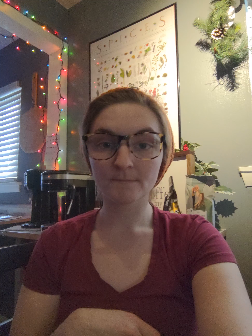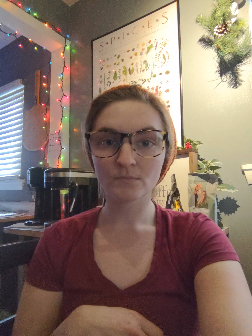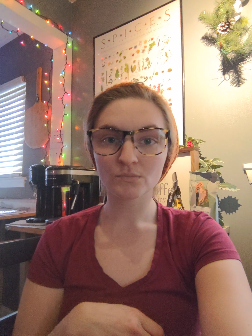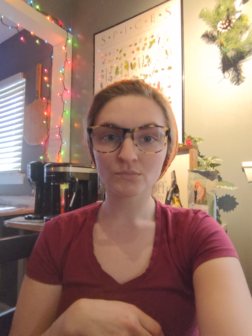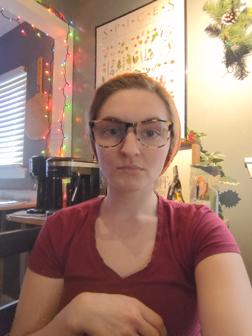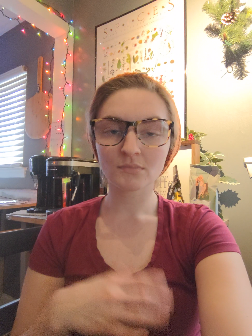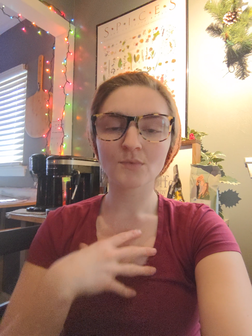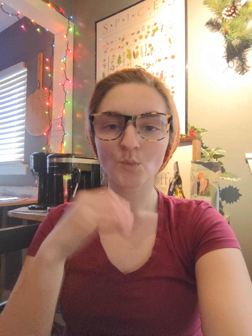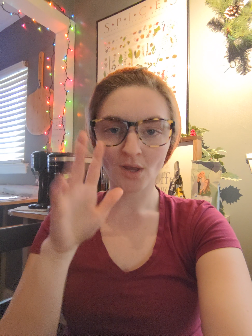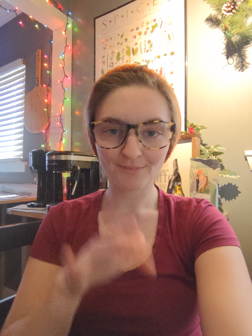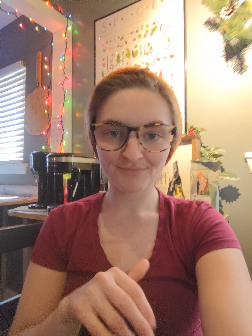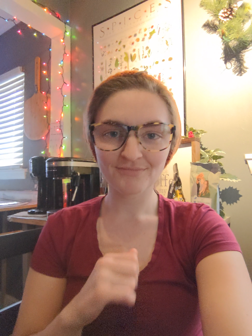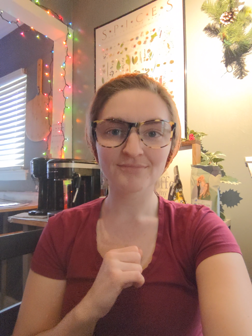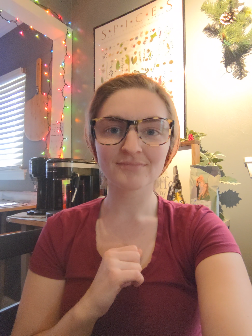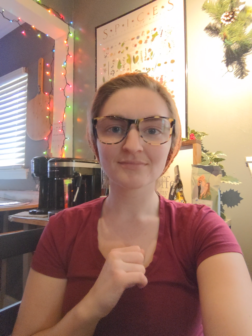snow